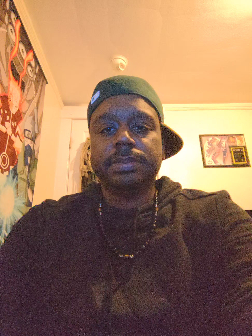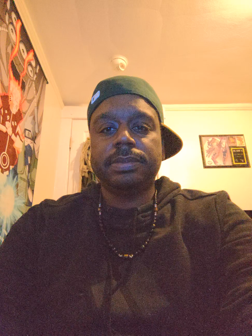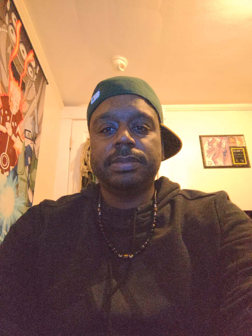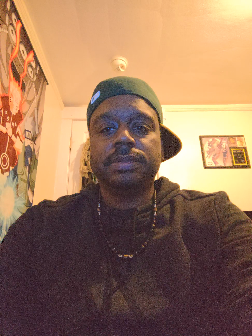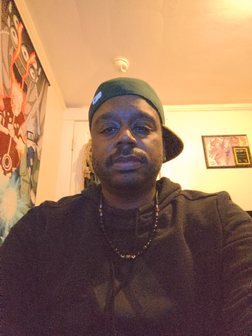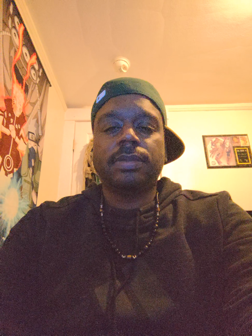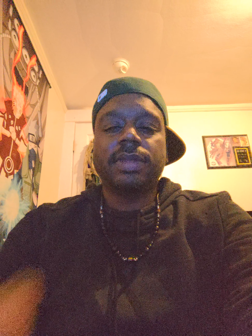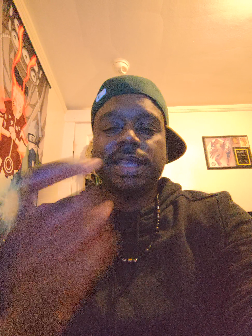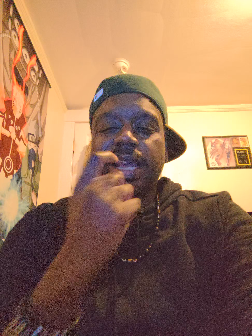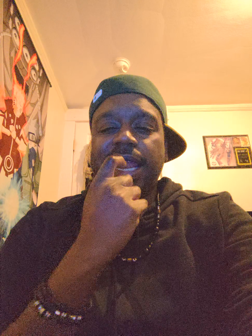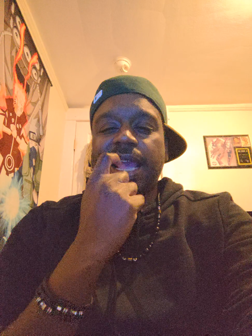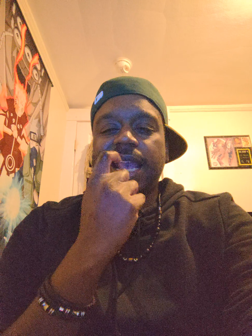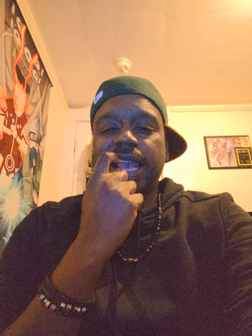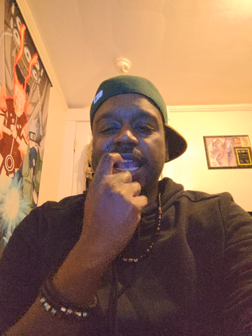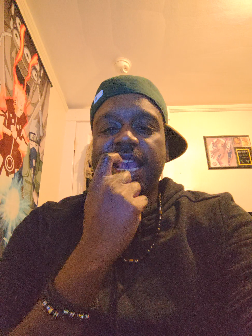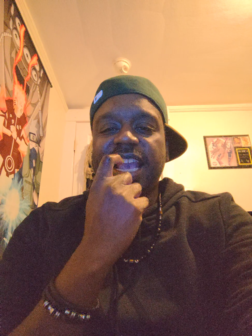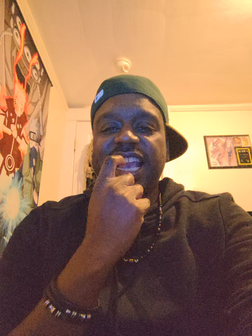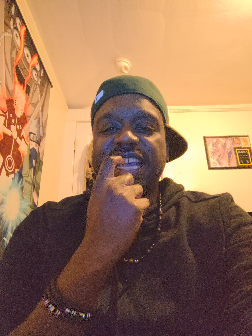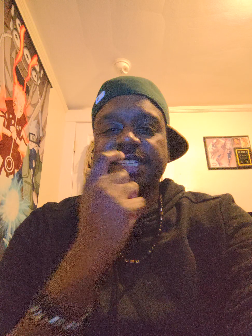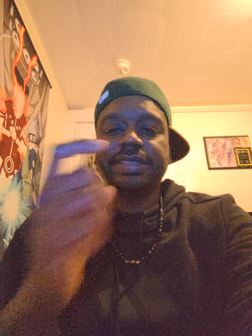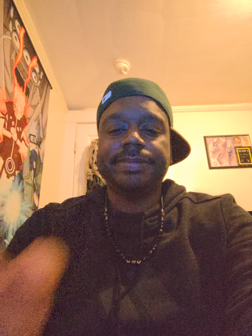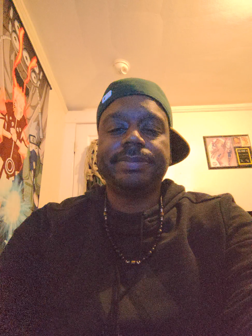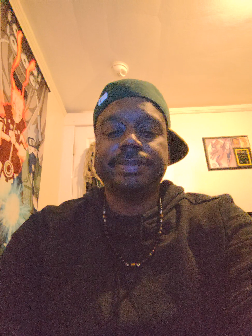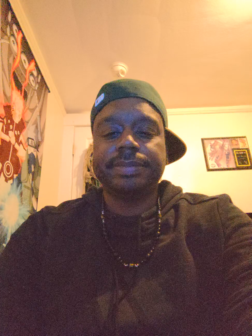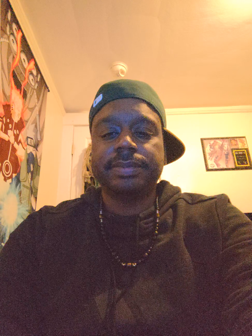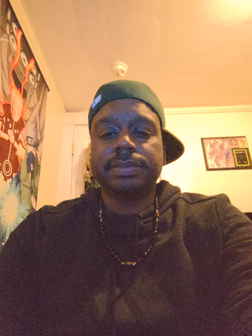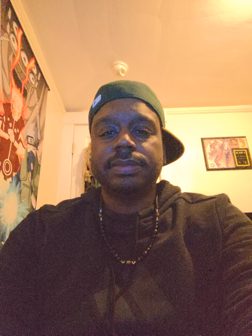window